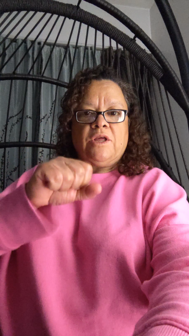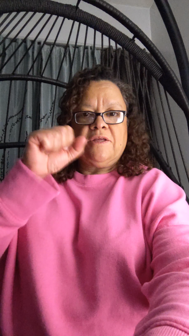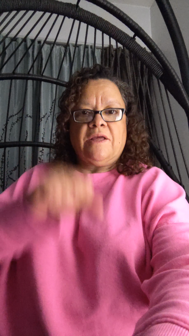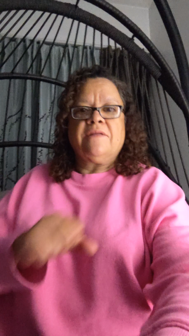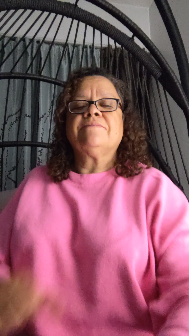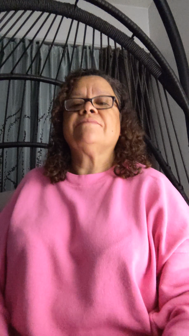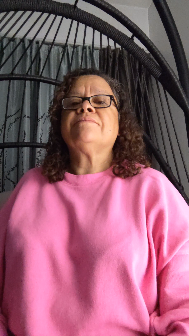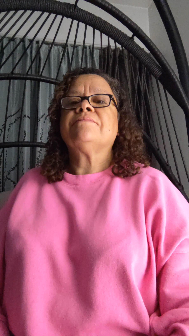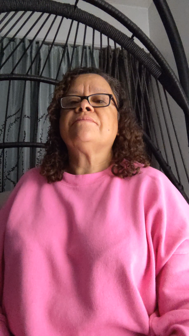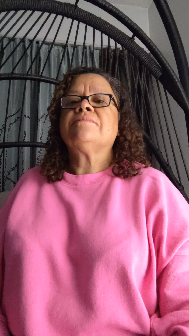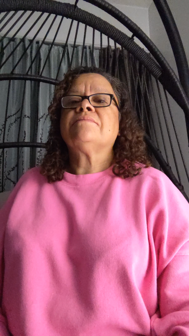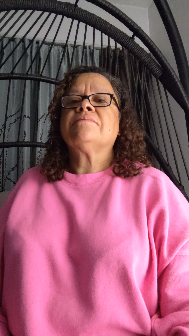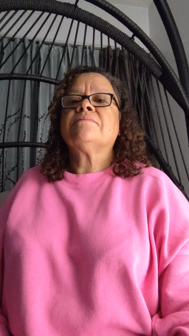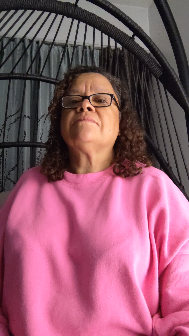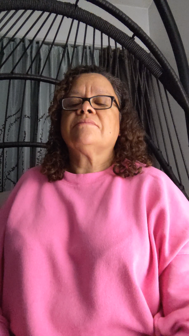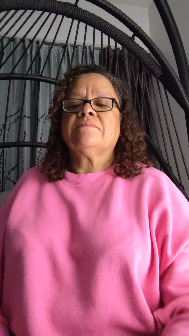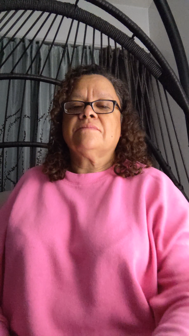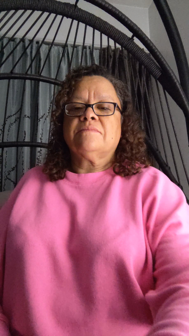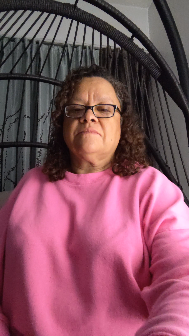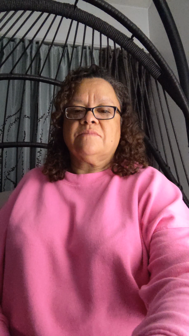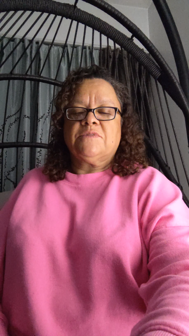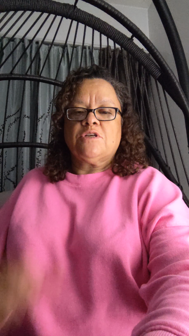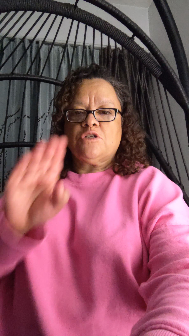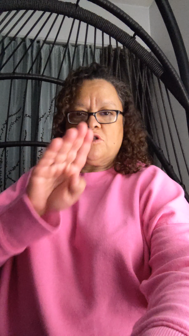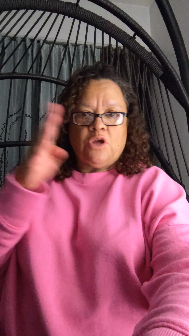door